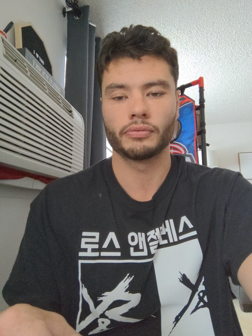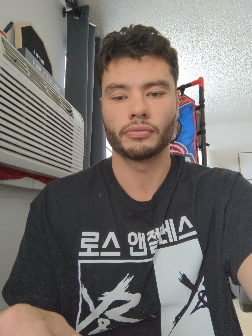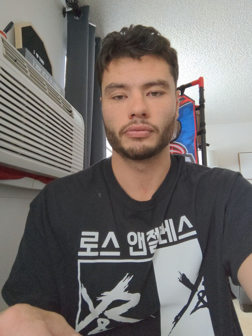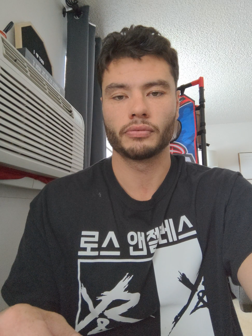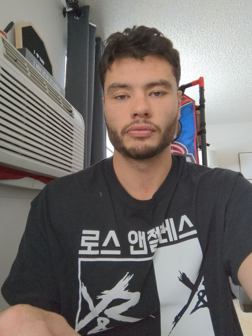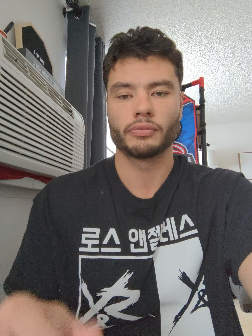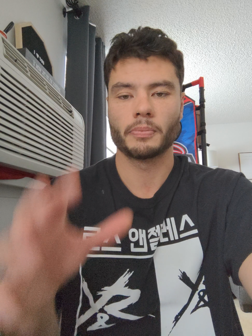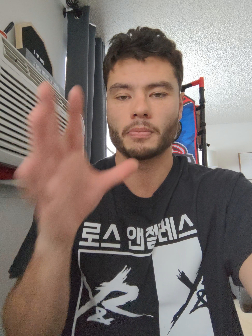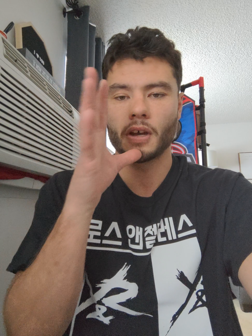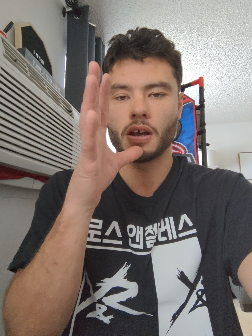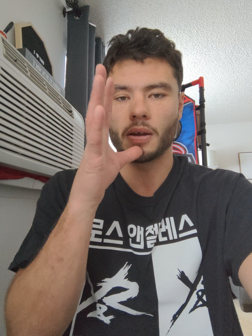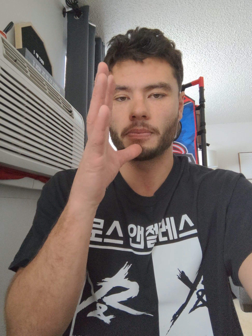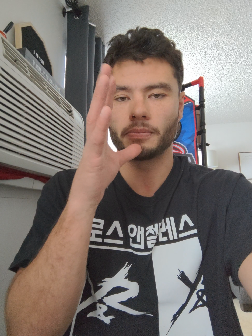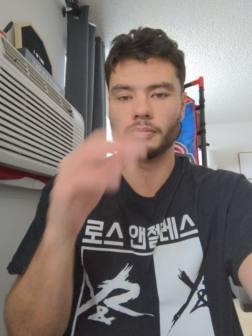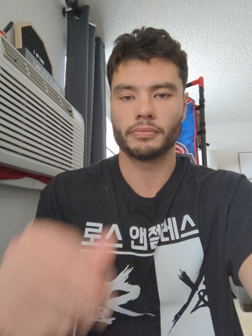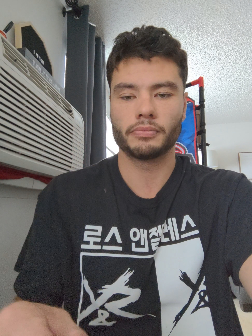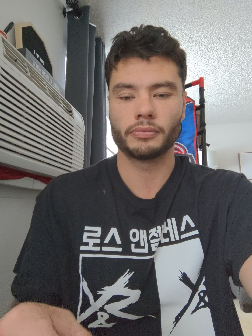mom